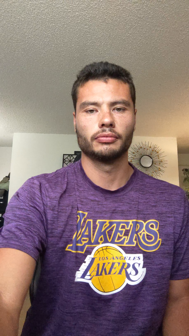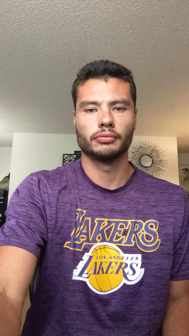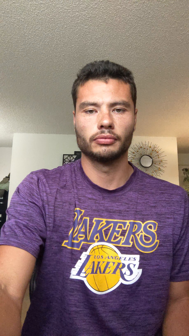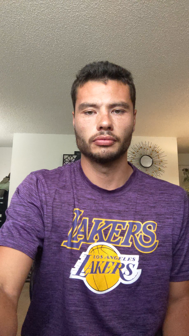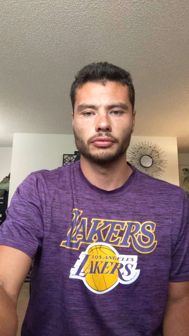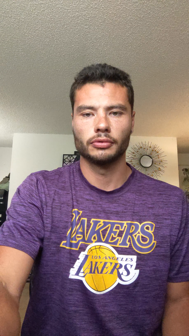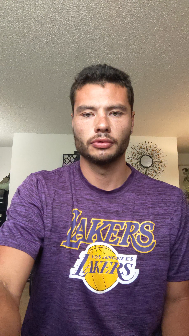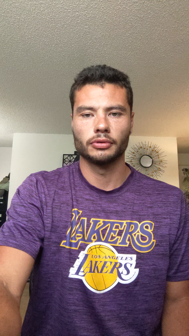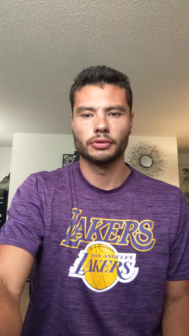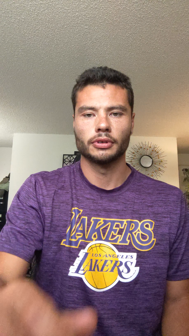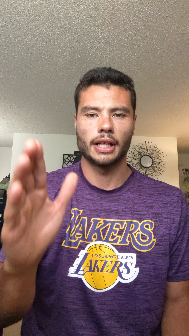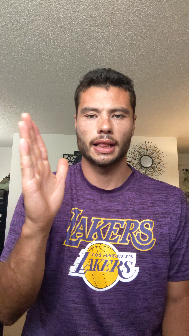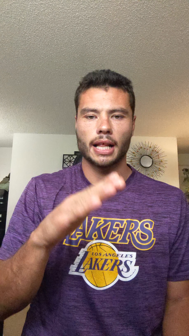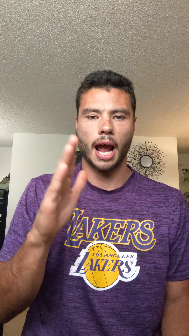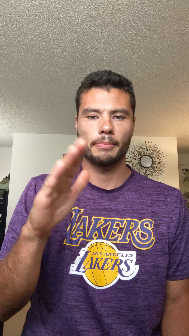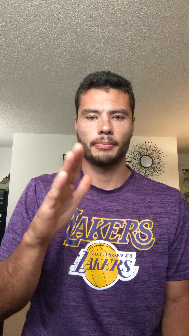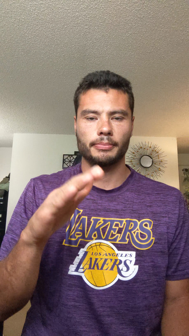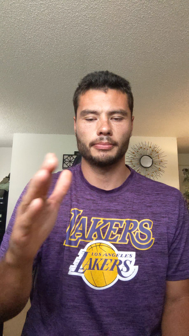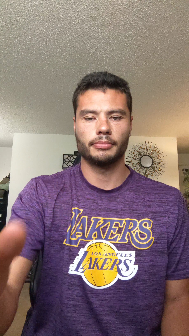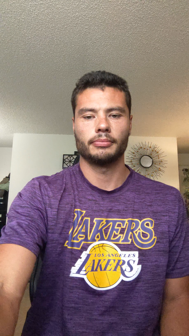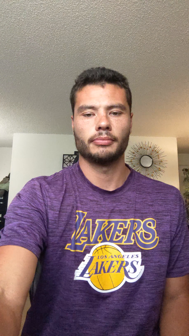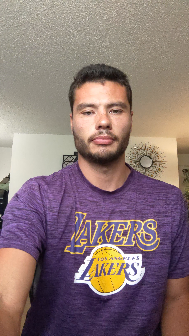clap